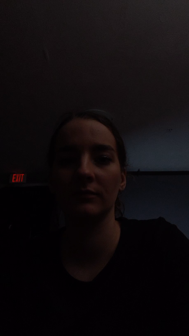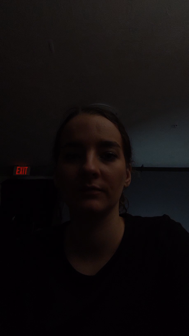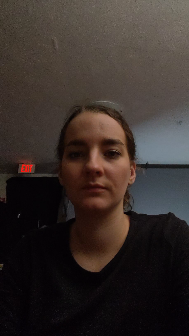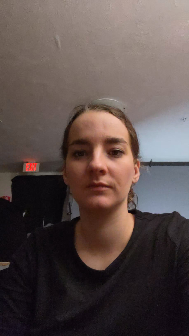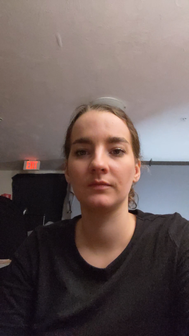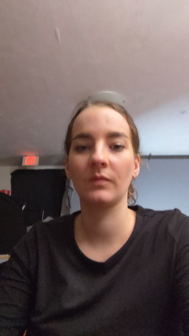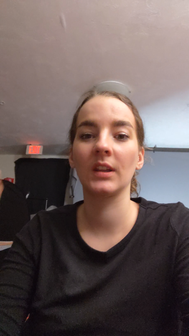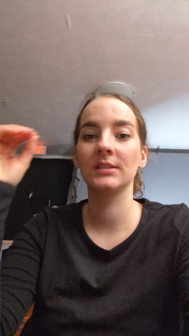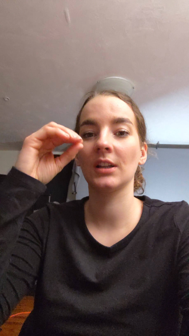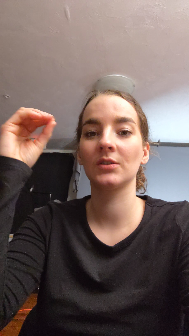dinosaur